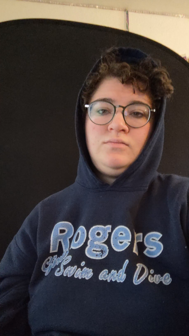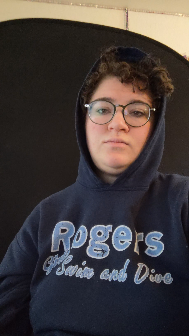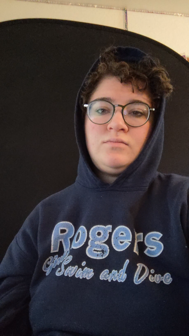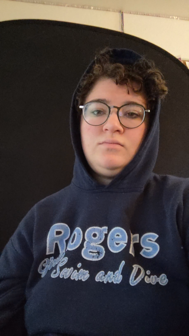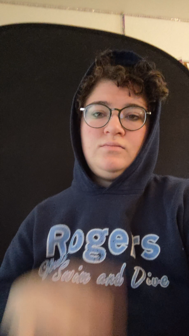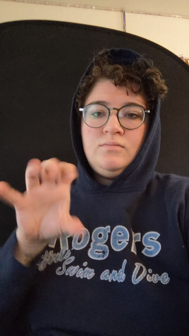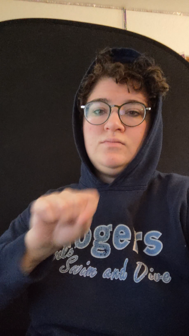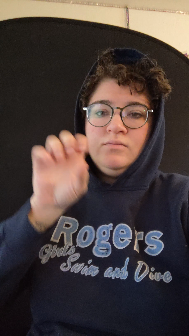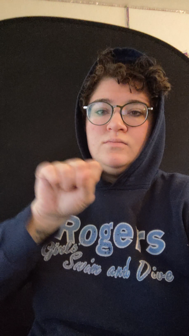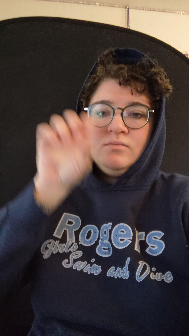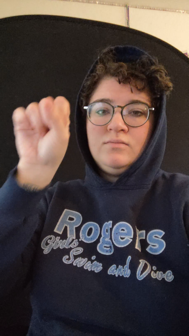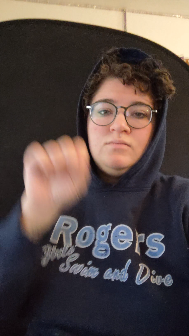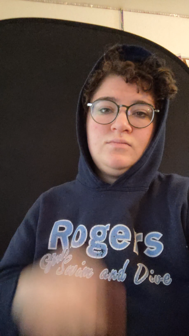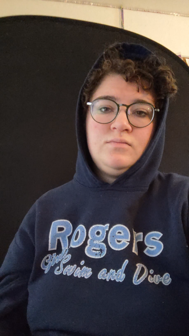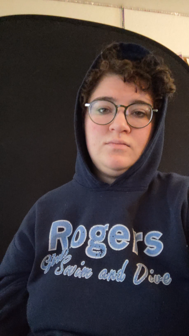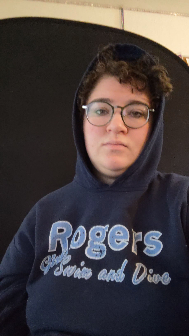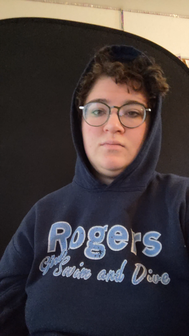ladder